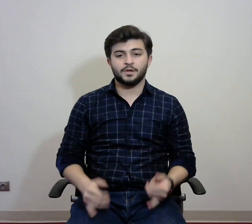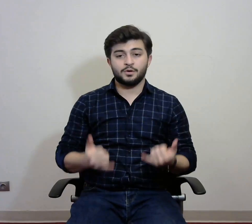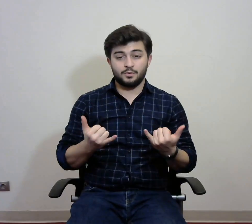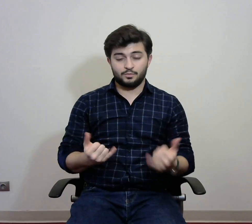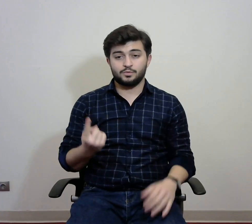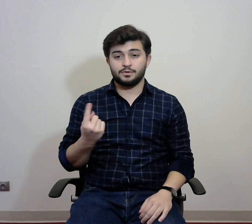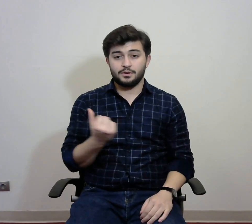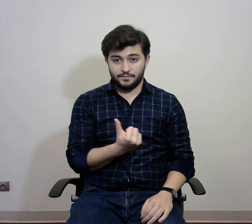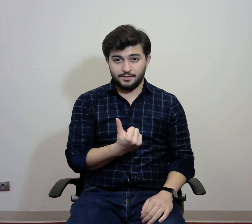bu həftə